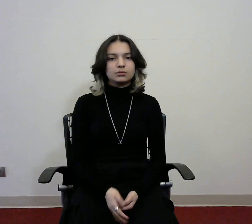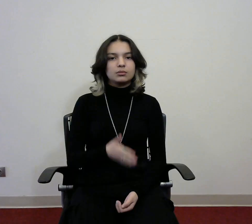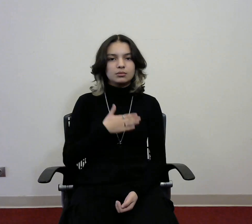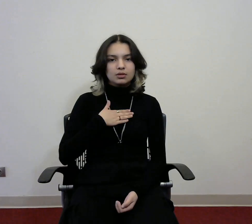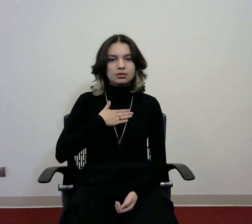mən